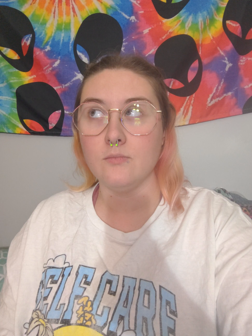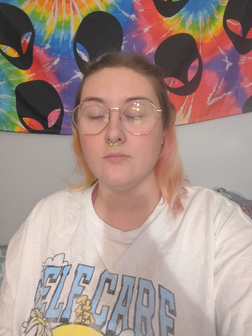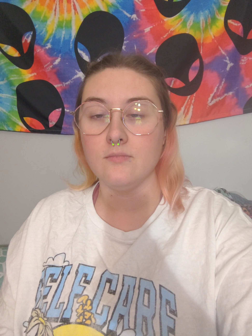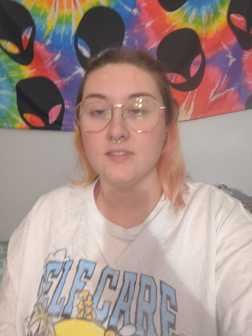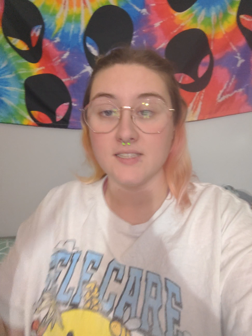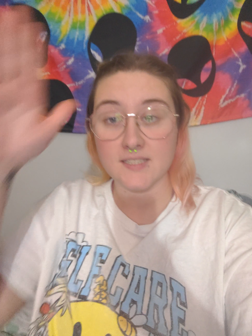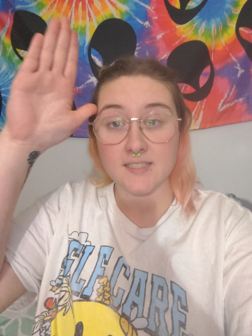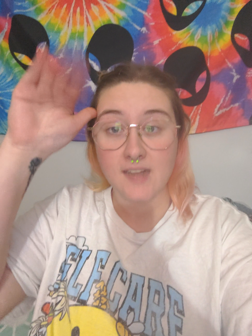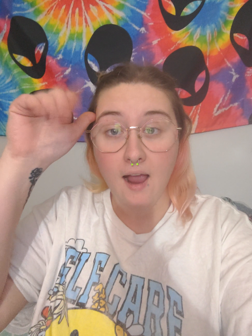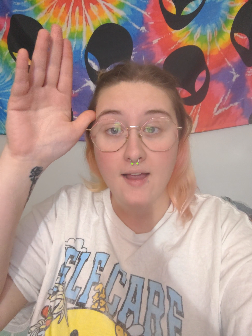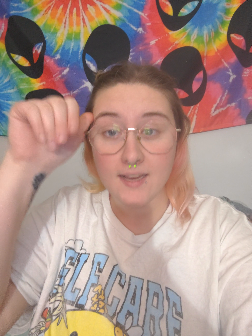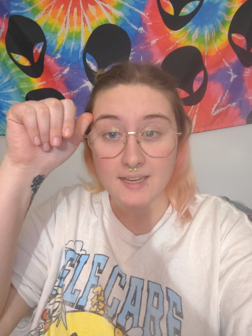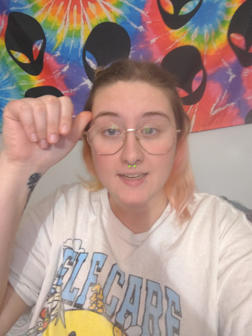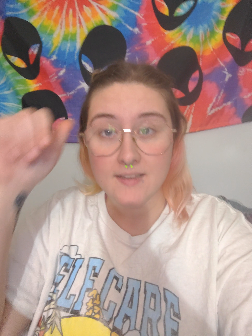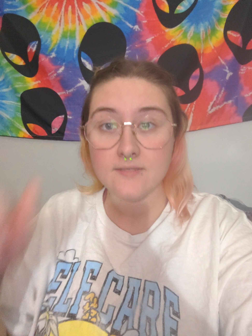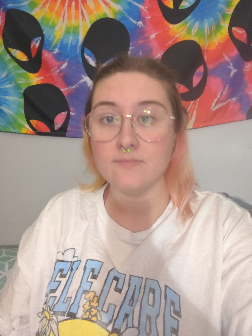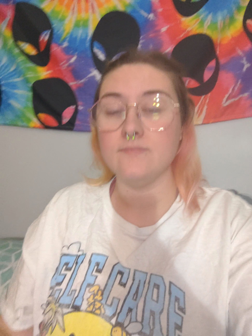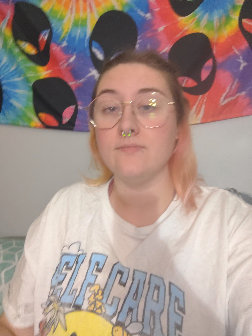donkey